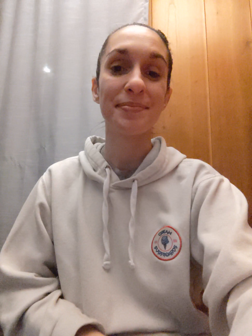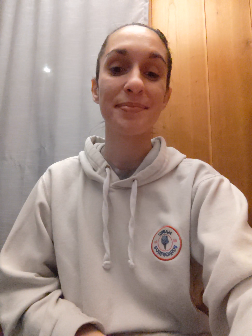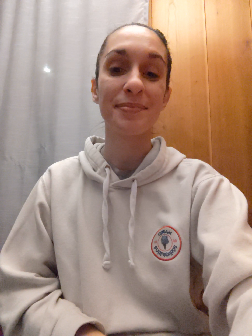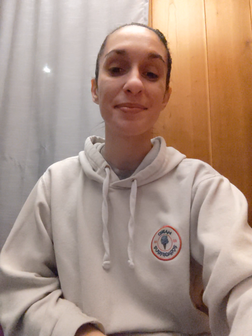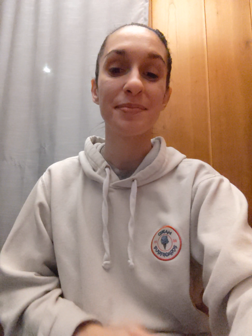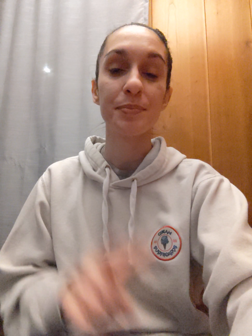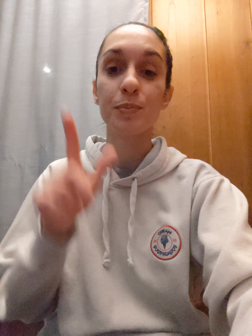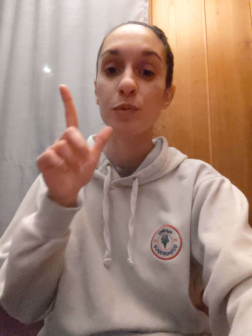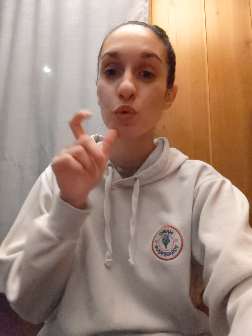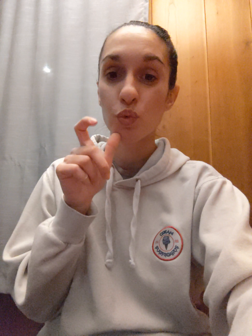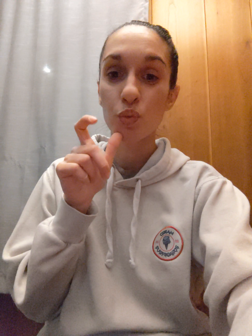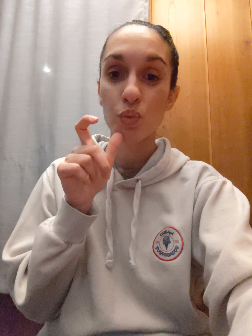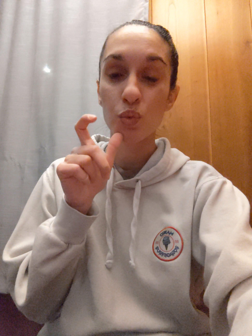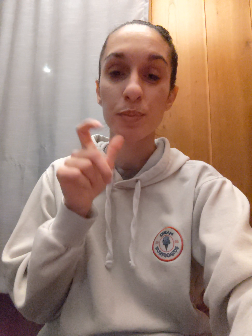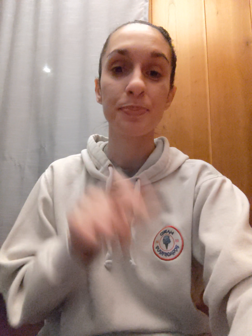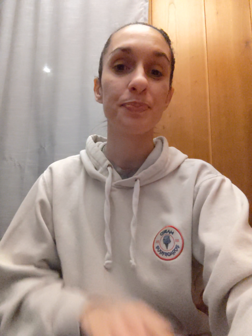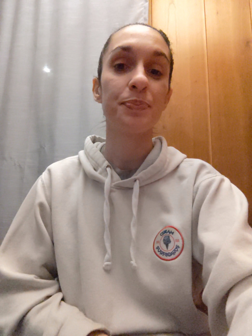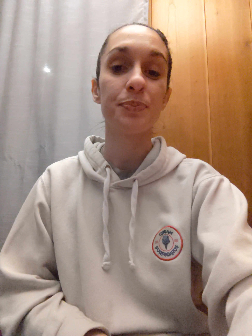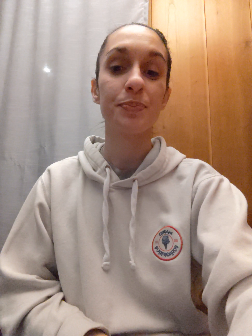who